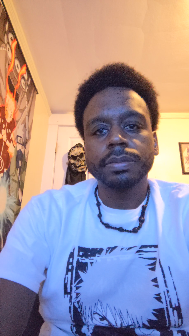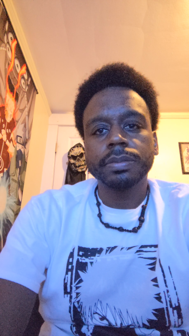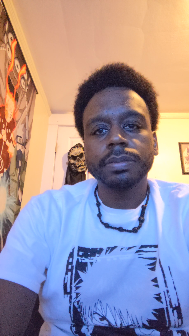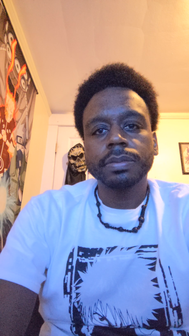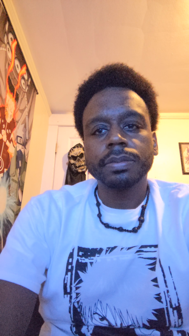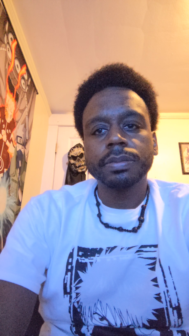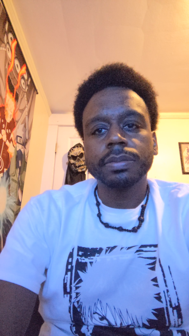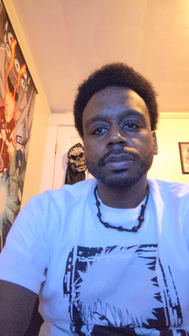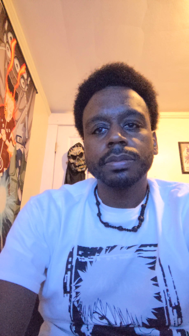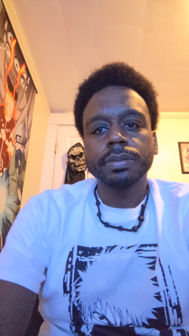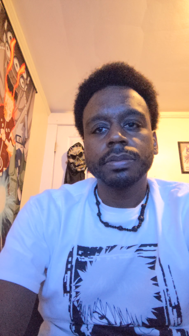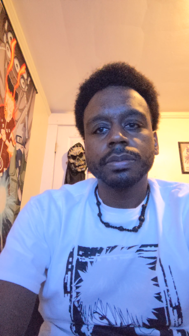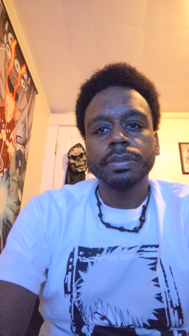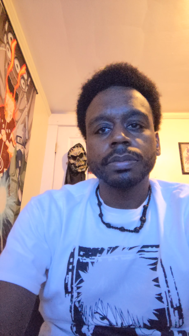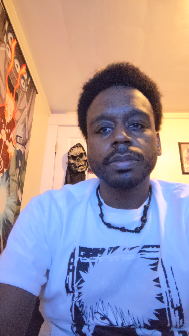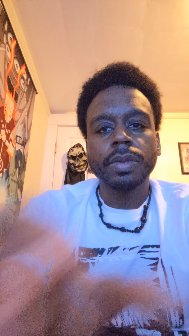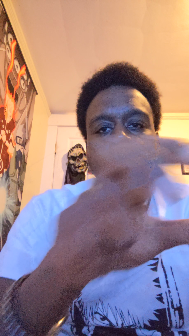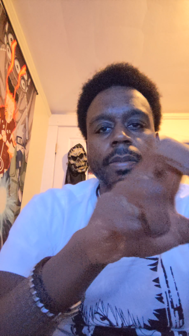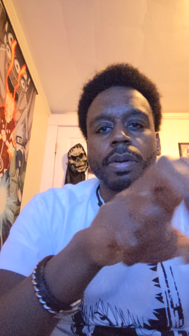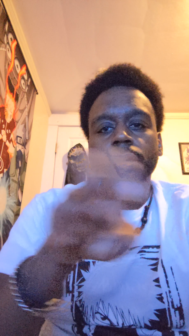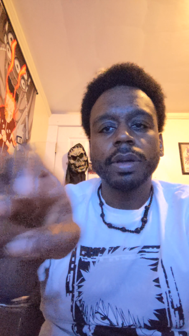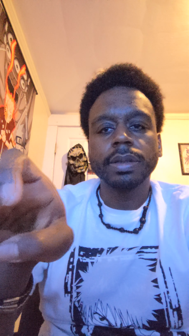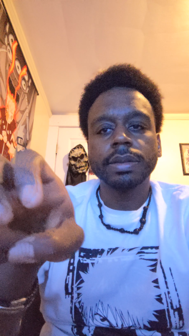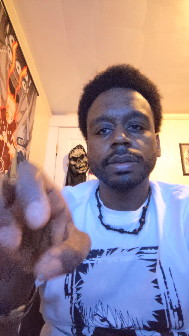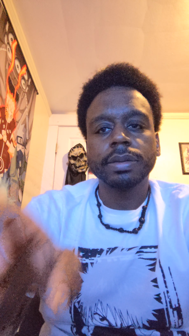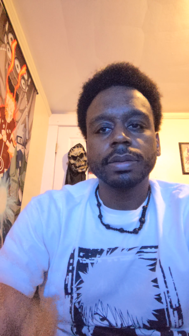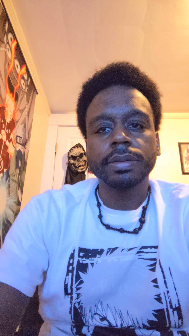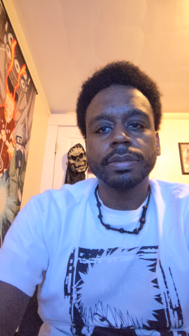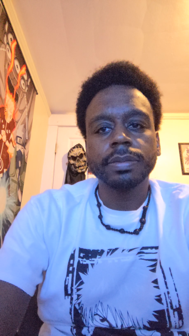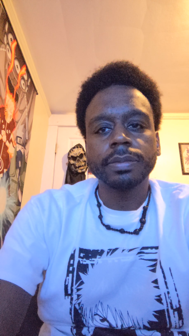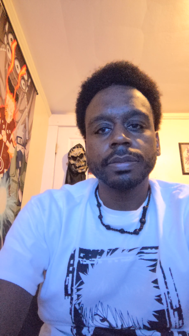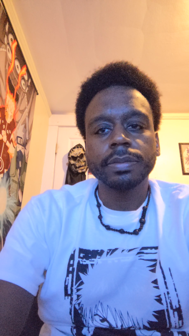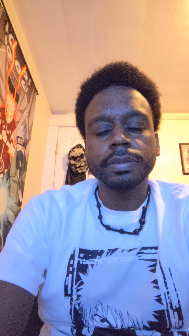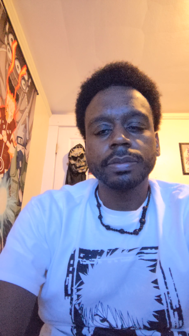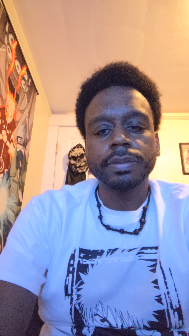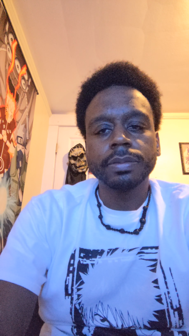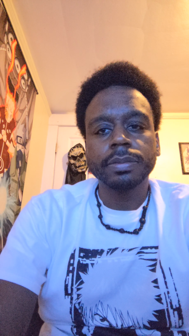porch